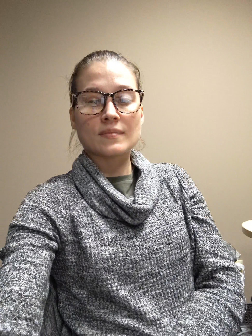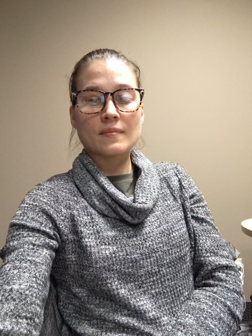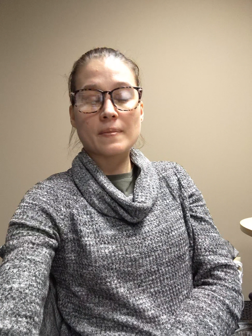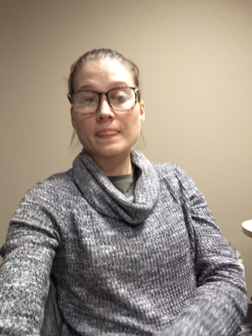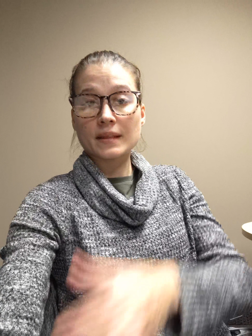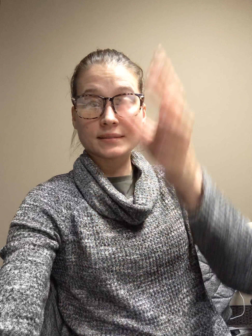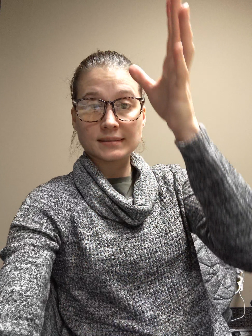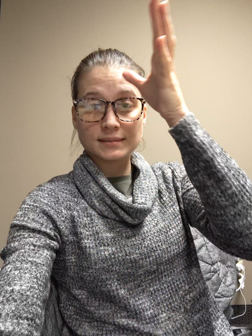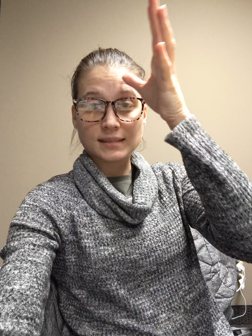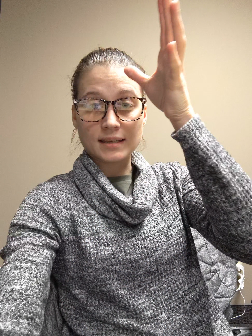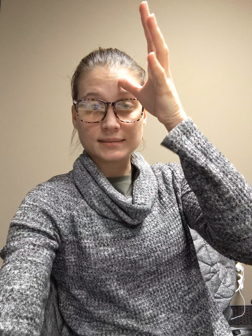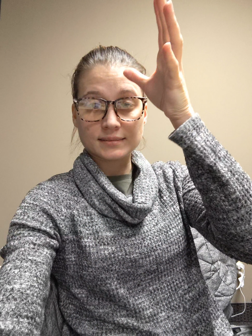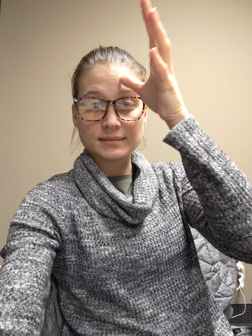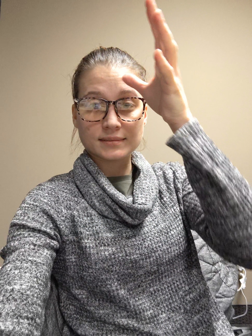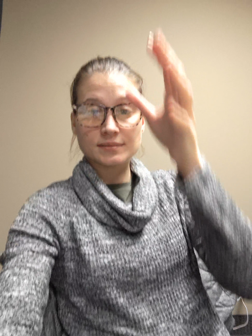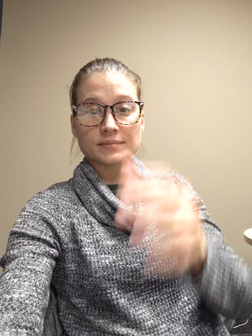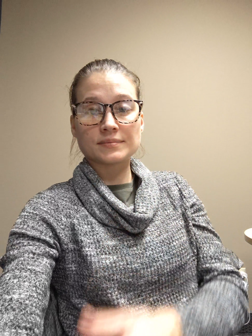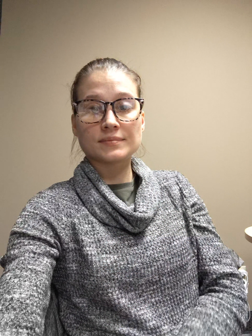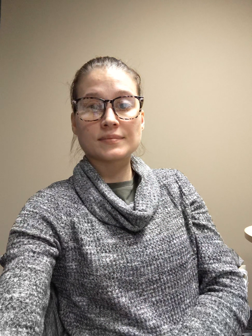dad